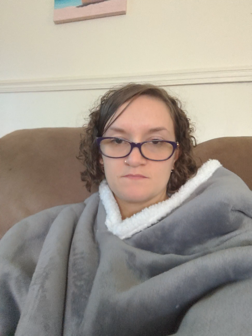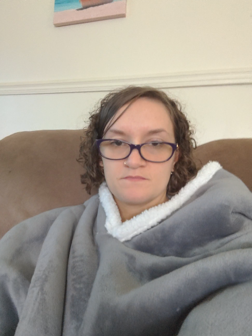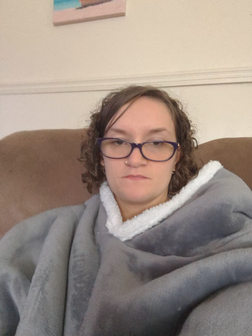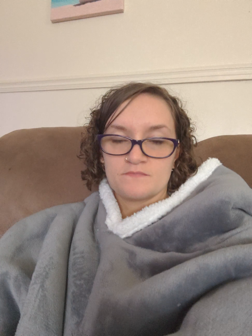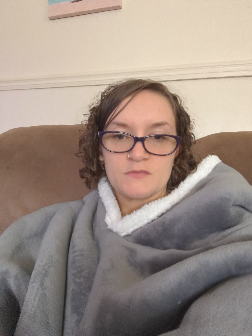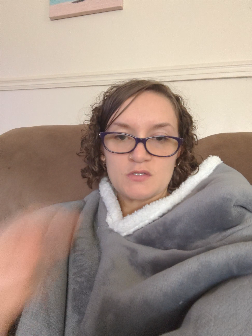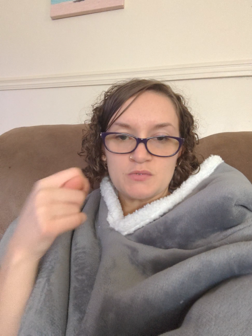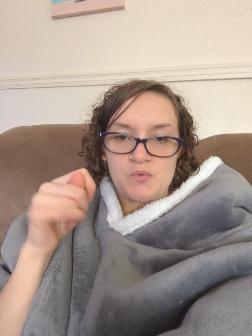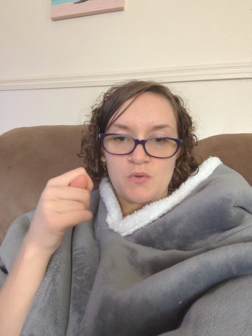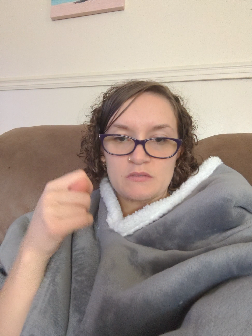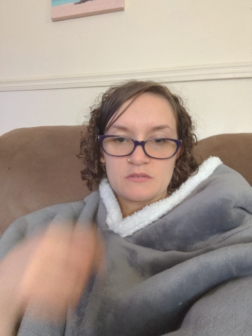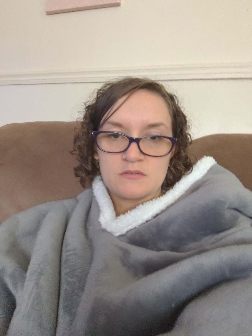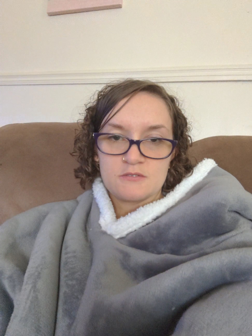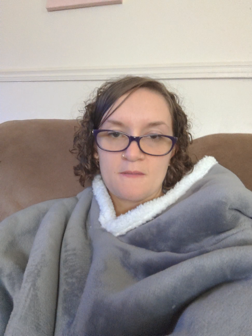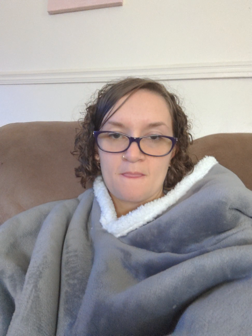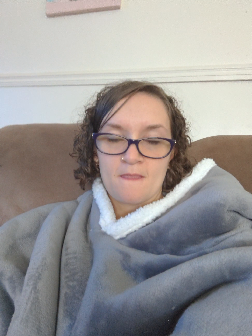toy